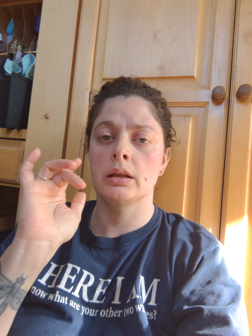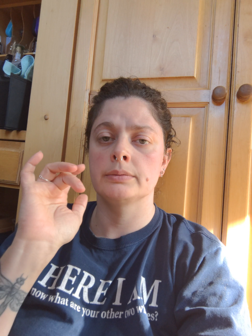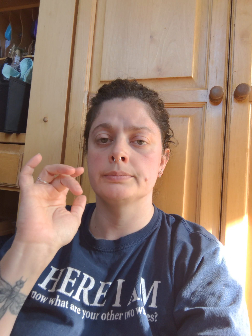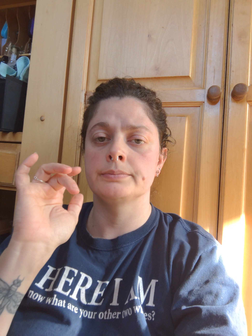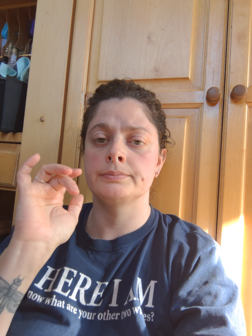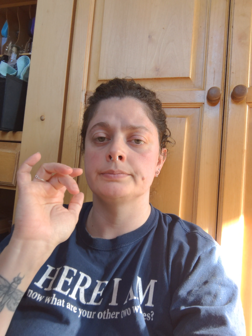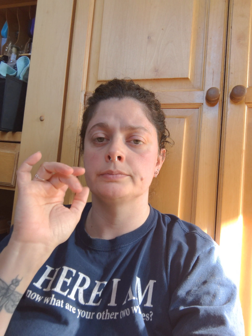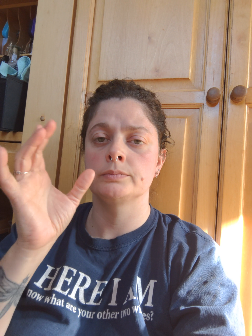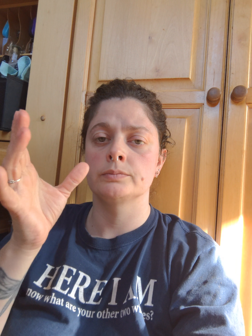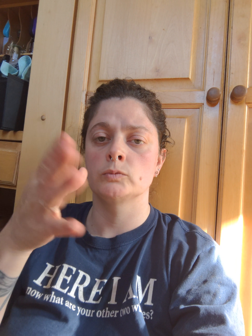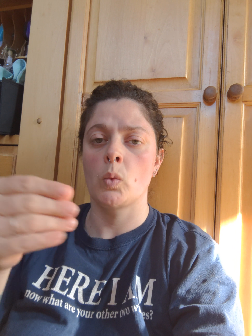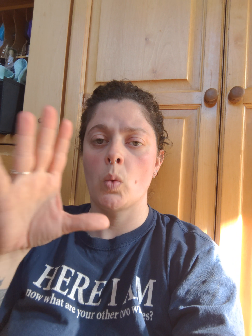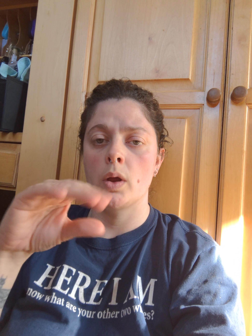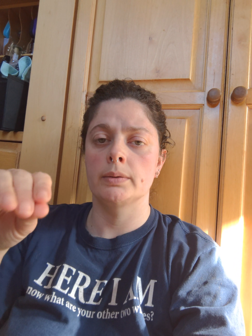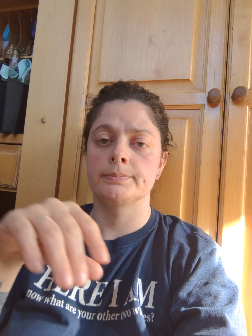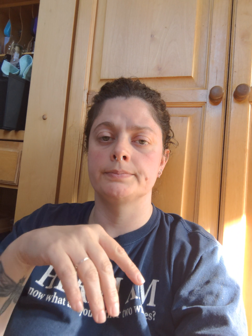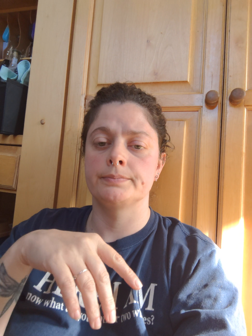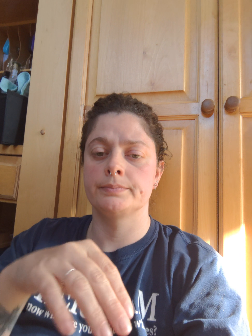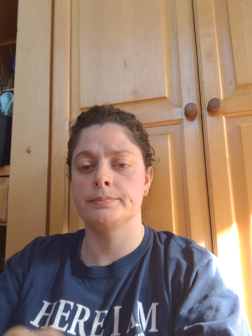story